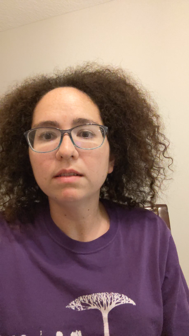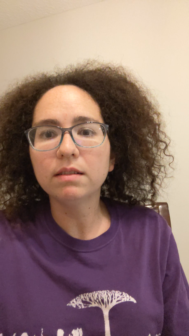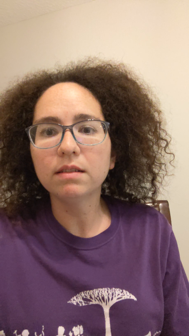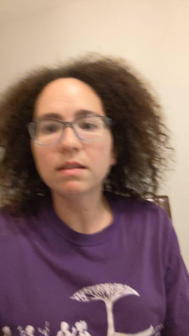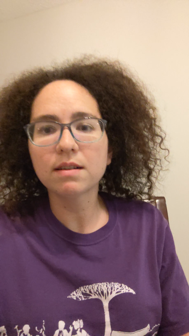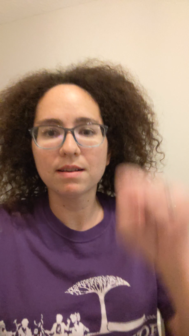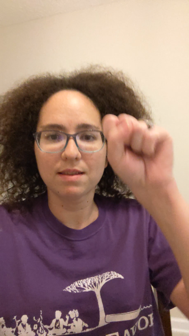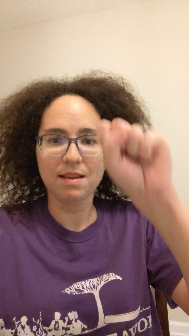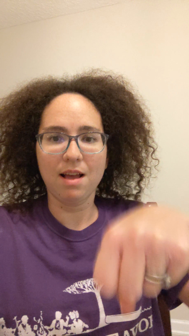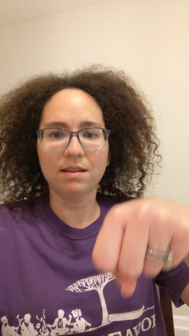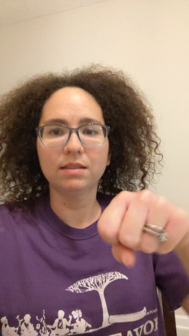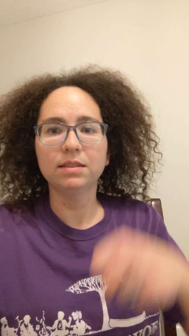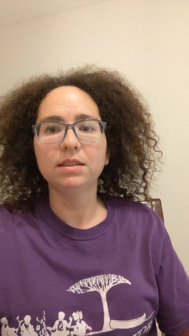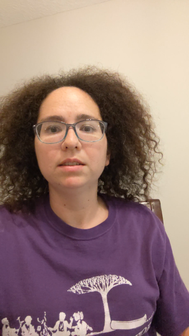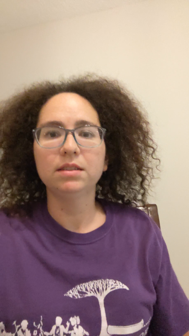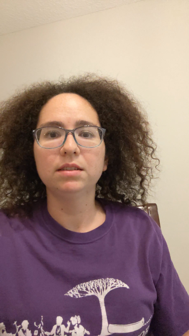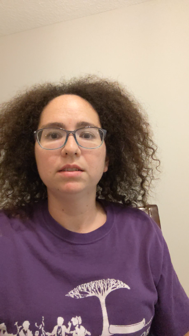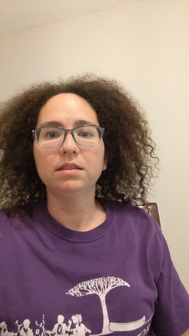could